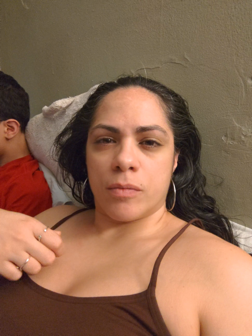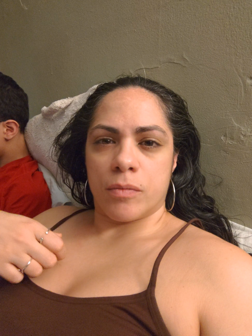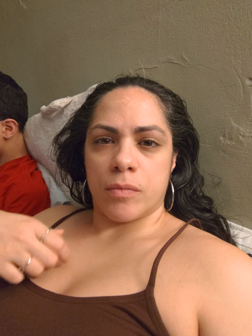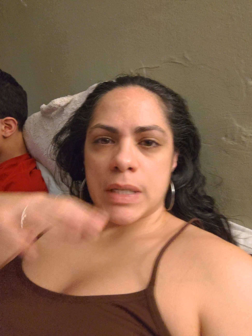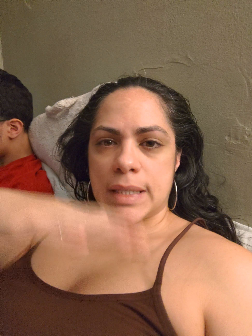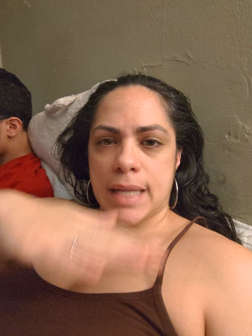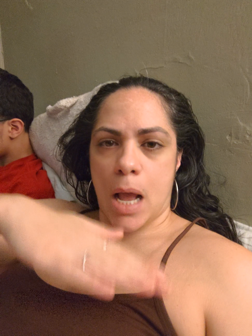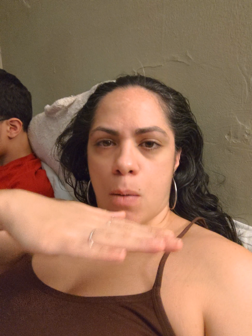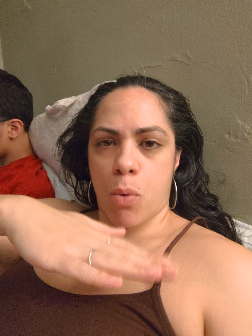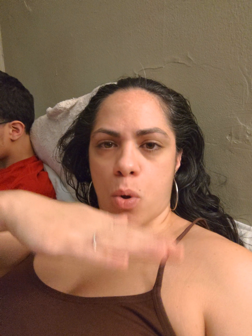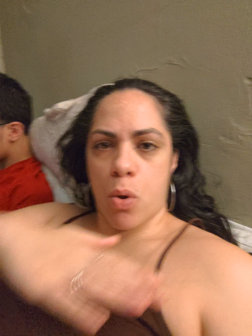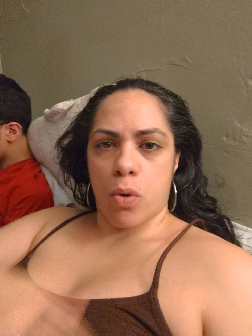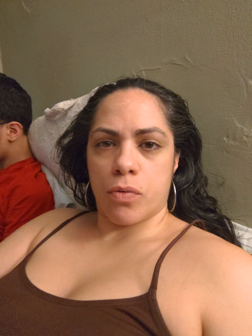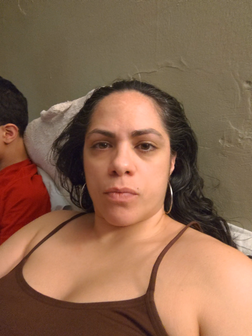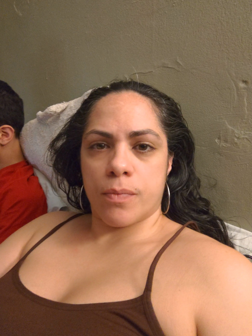table